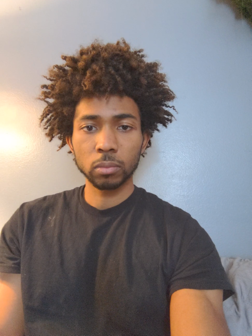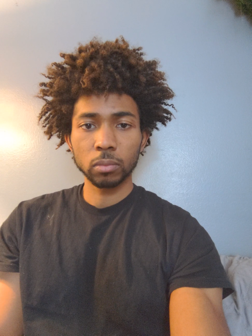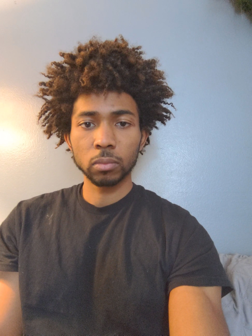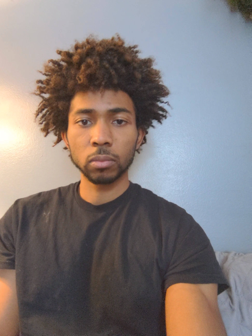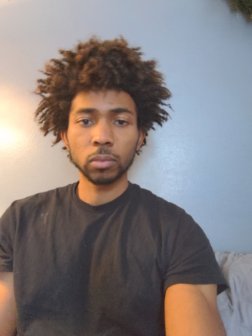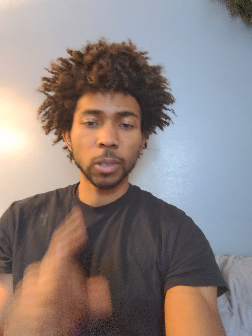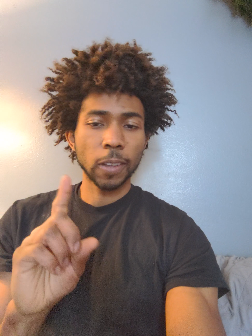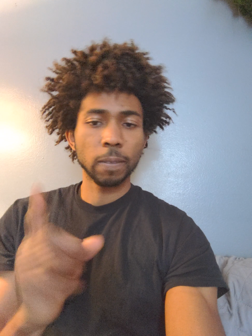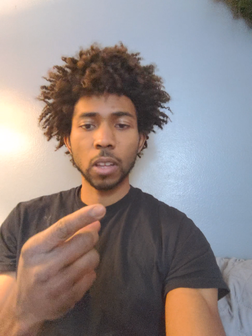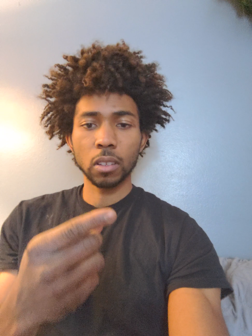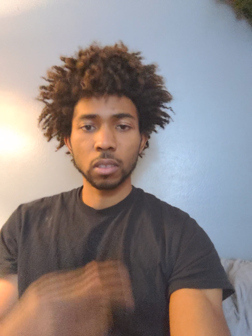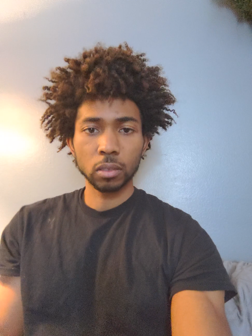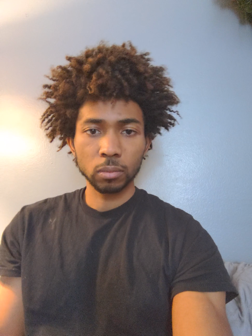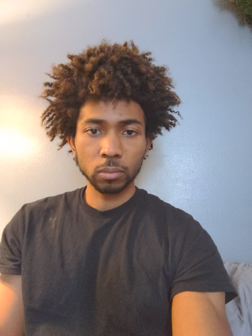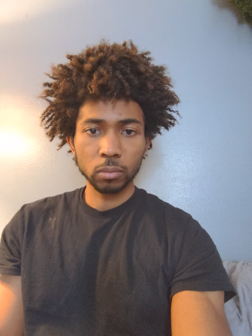first